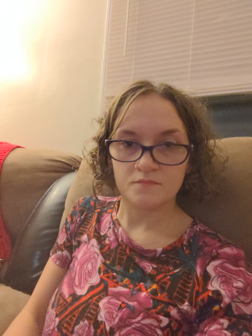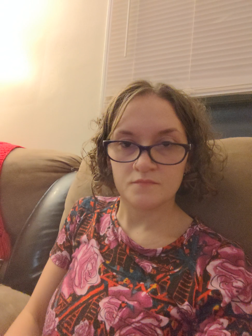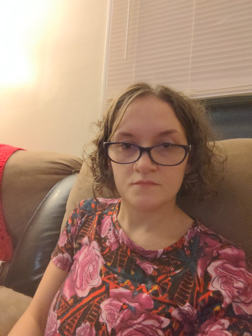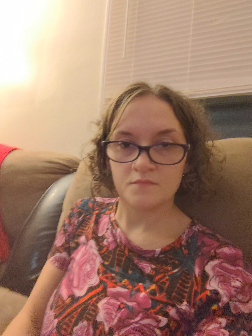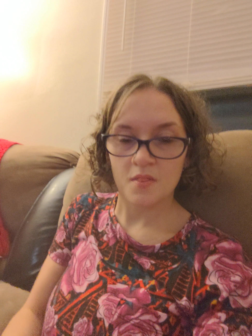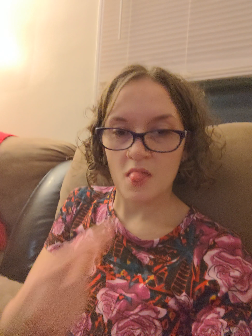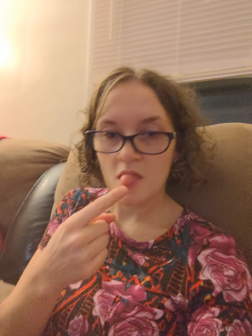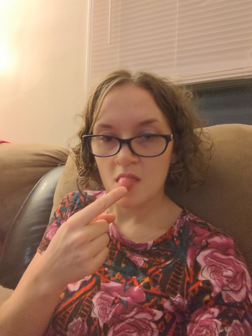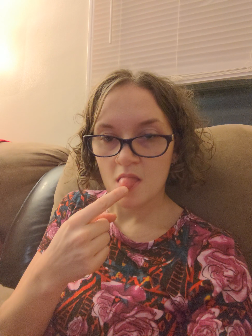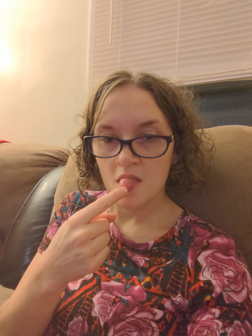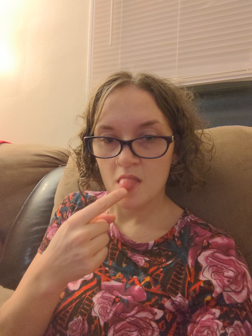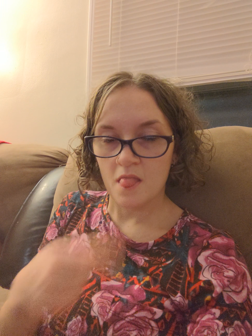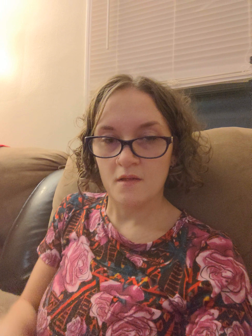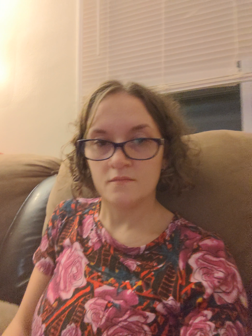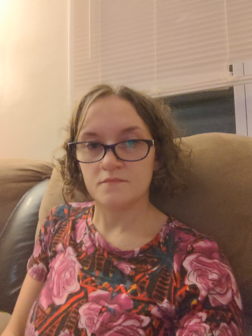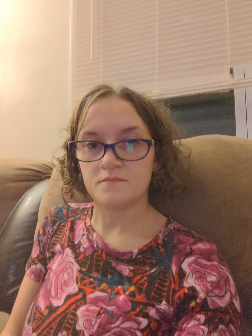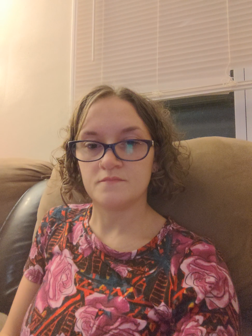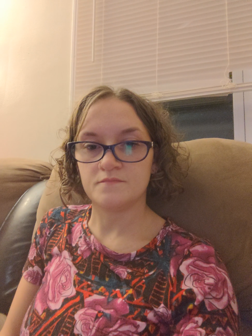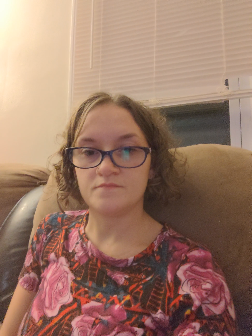tongue